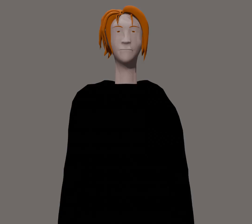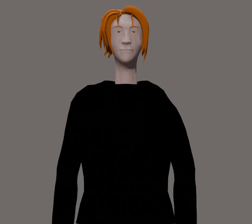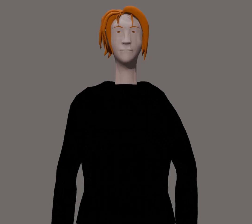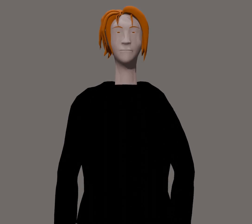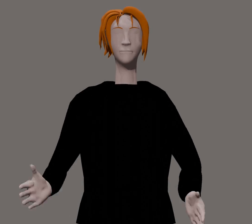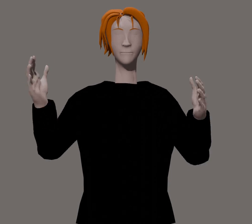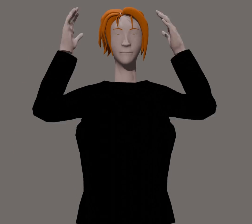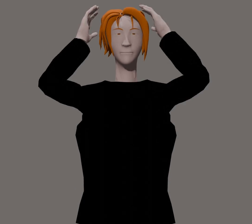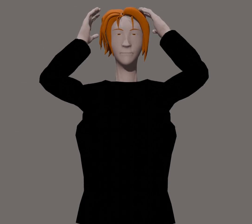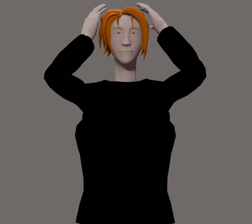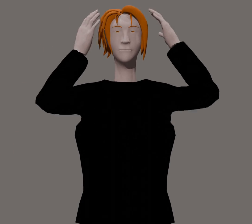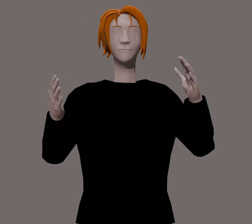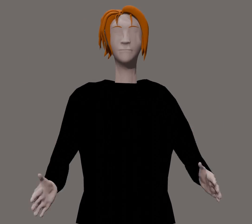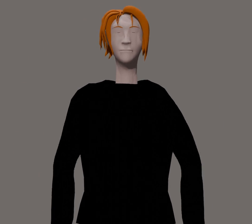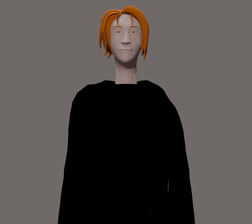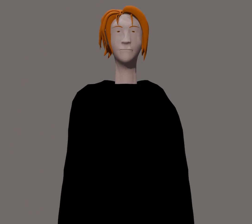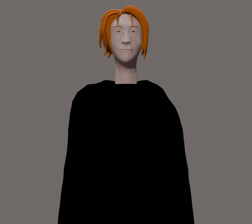Clean Hair